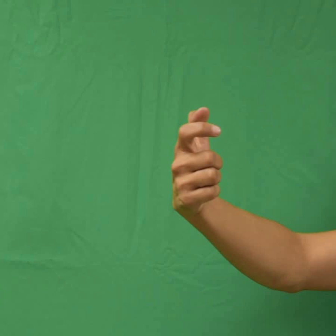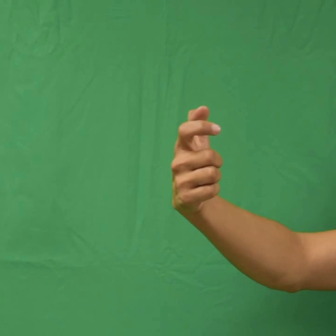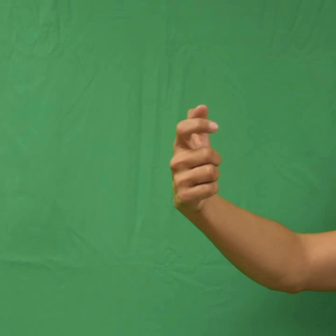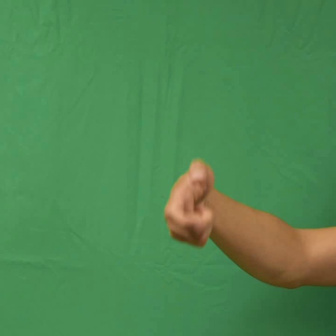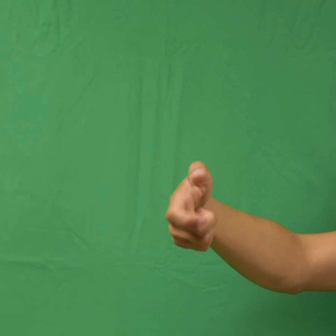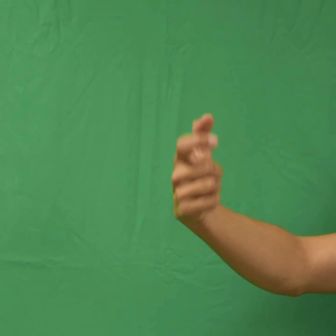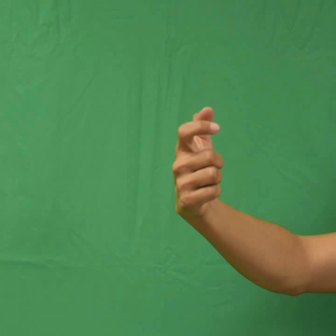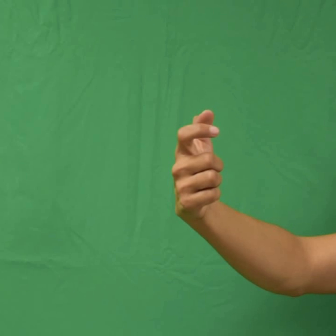Q